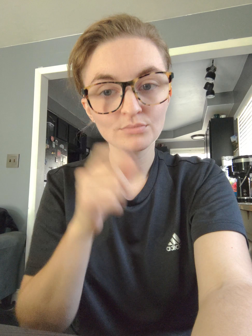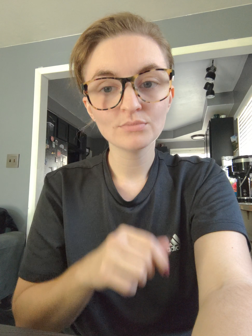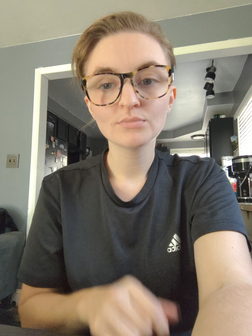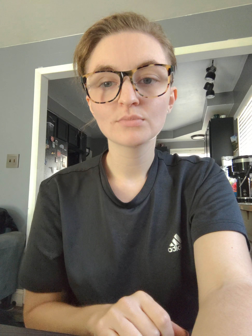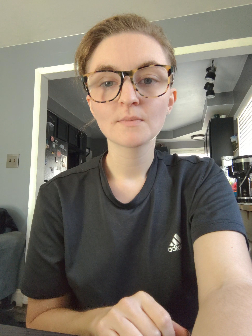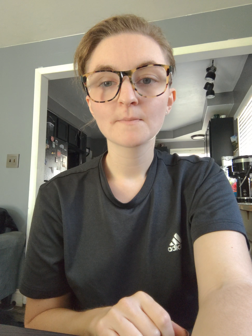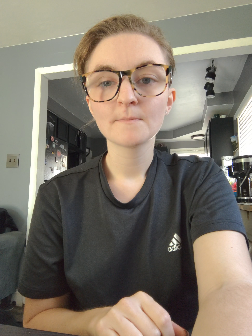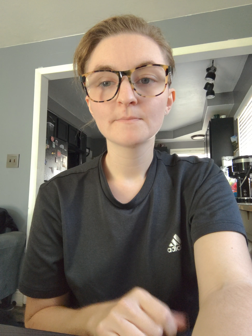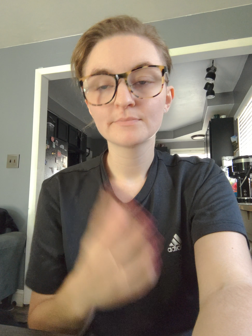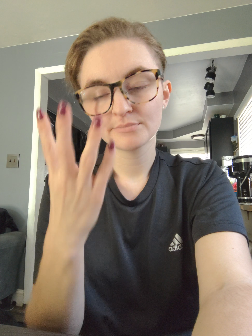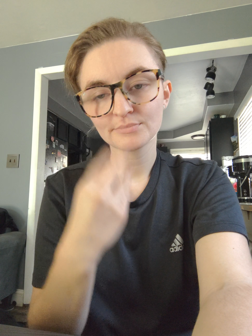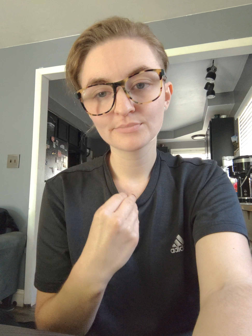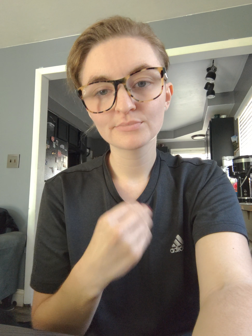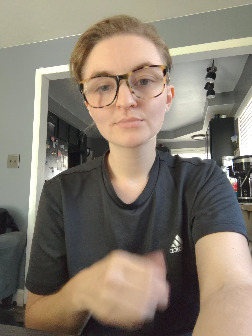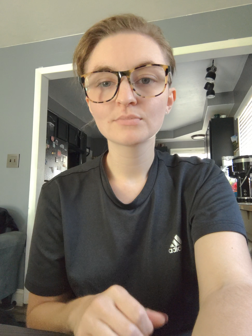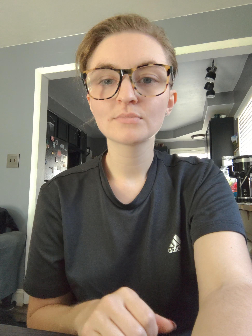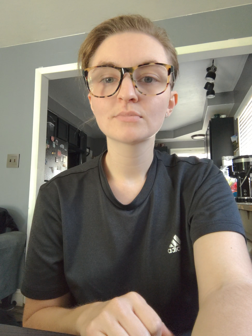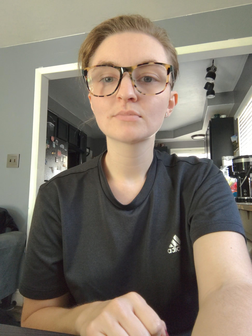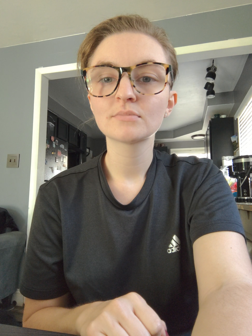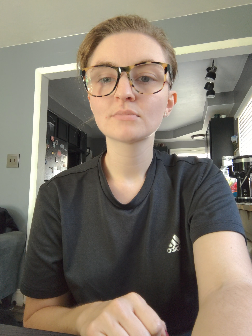asleep